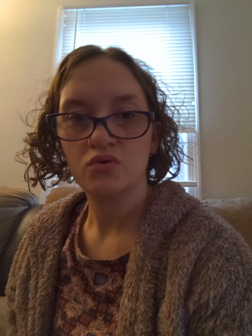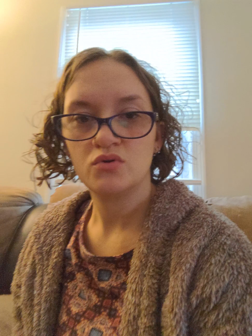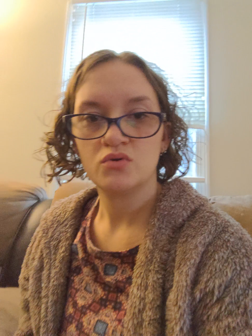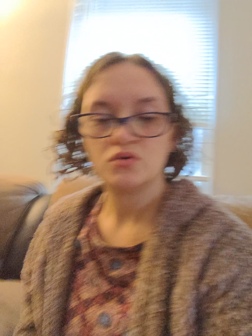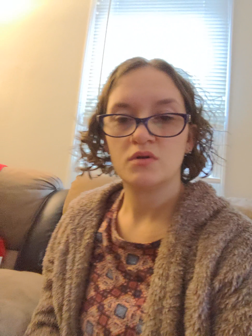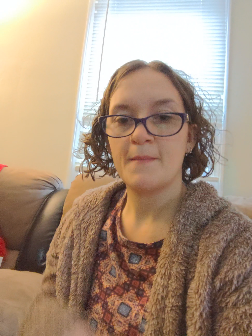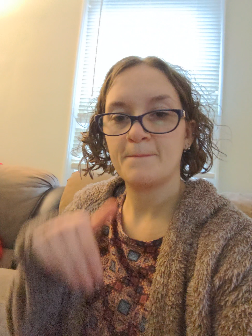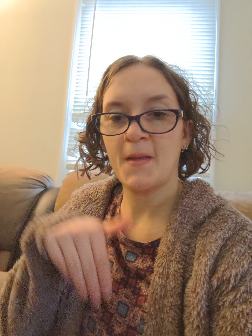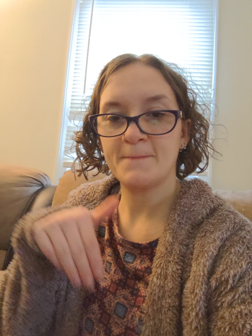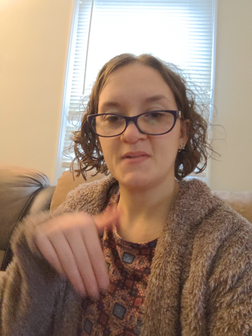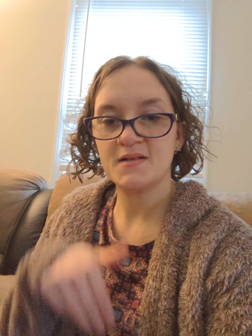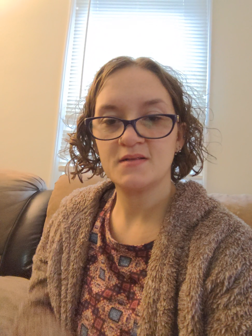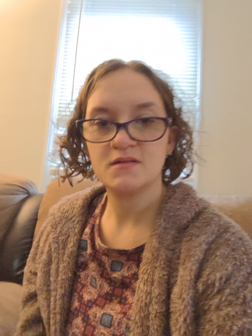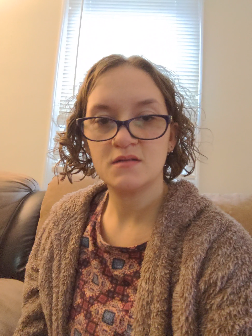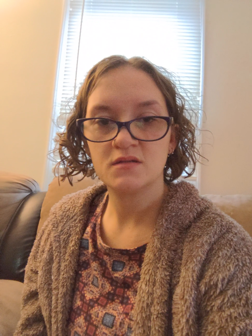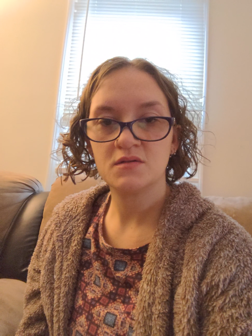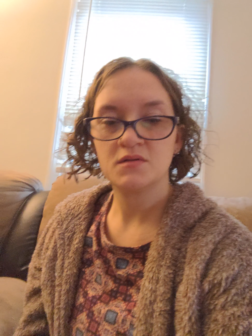puppy